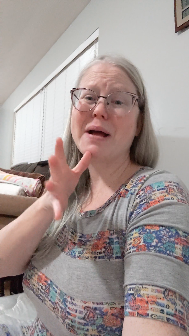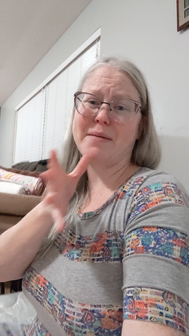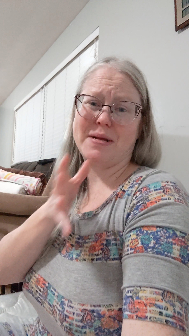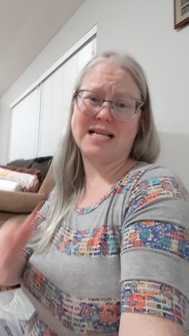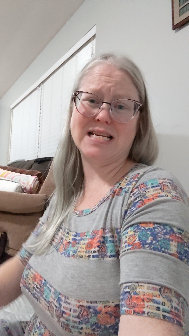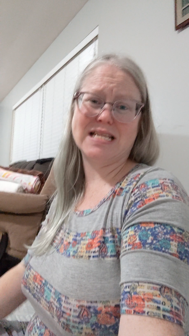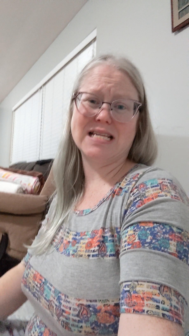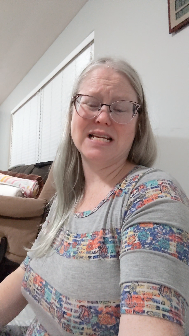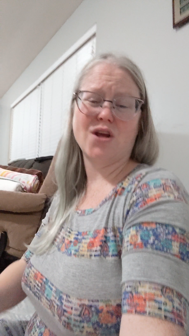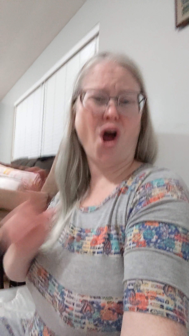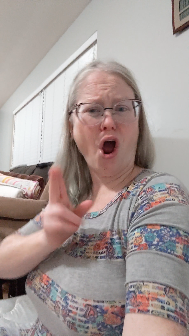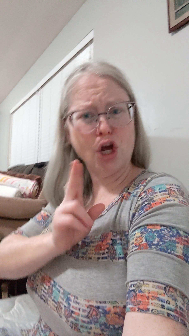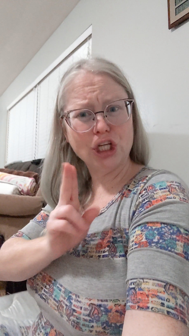hurry